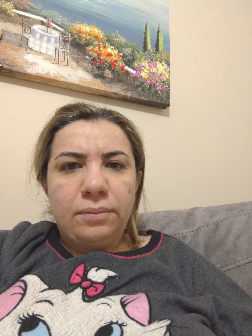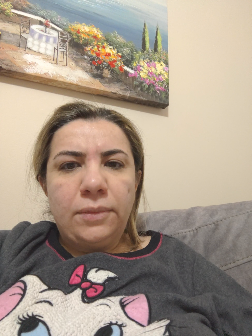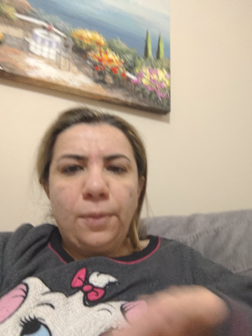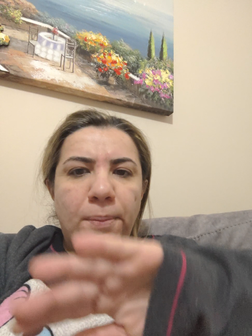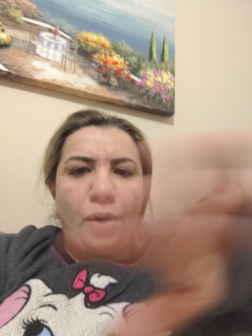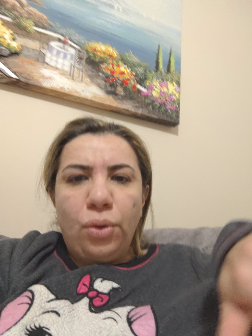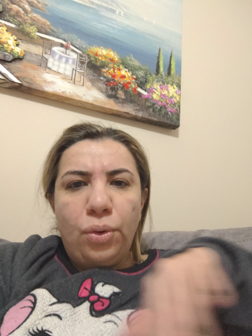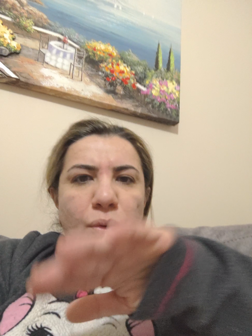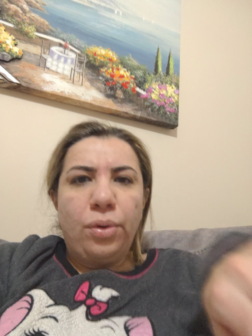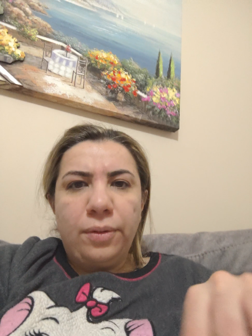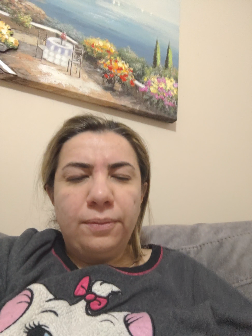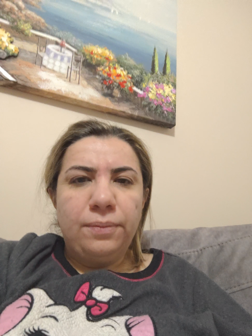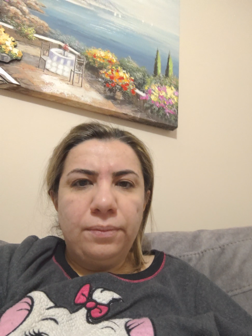pool